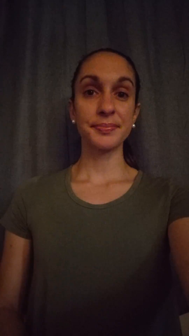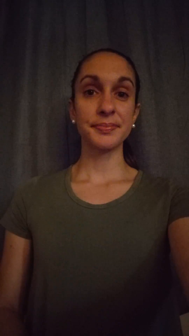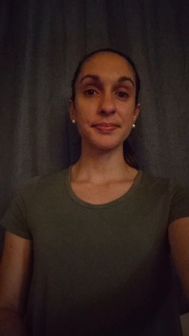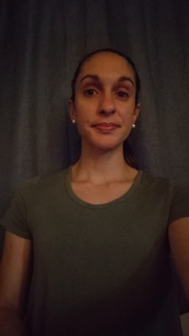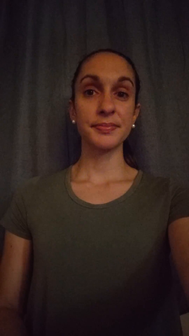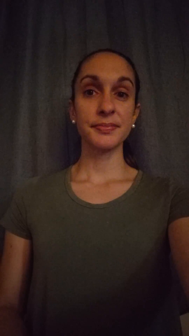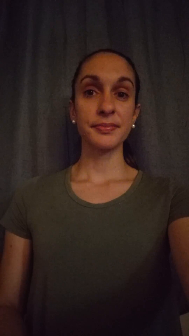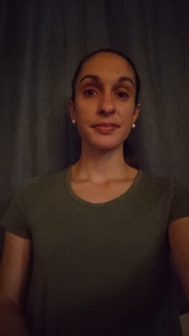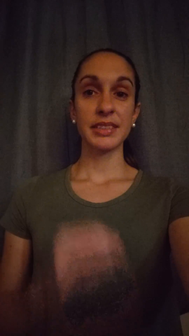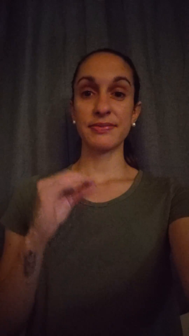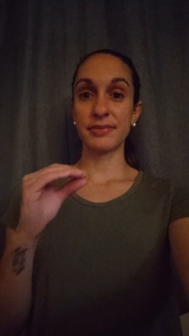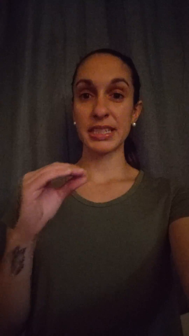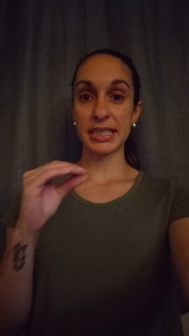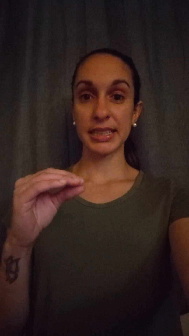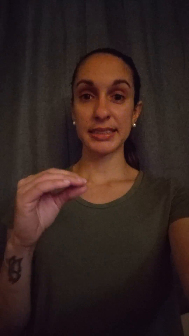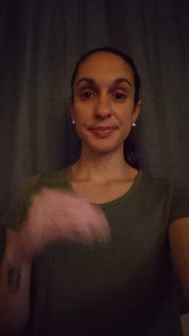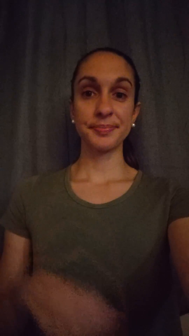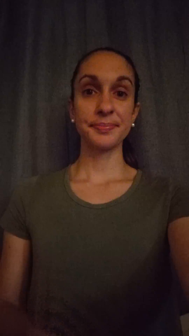fix